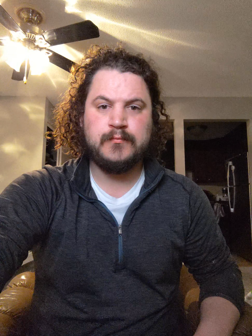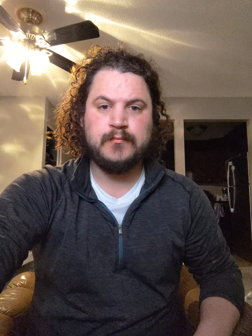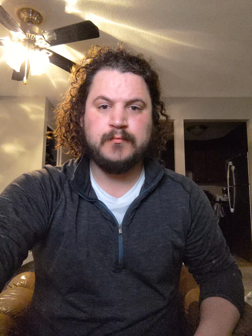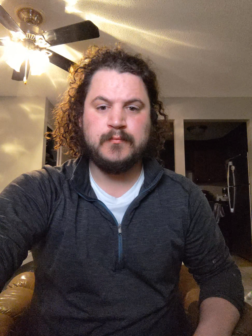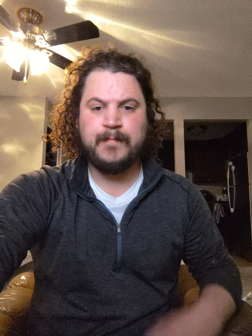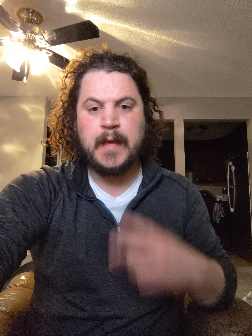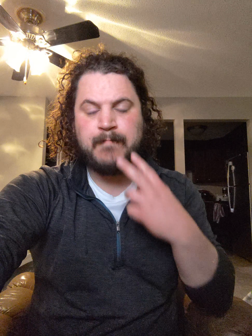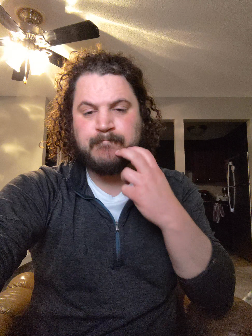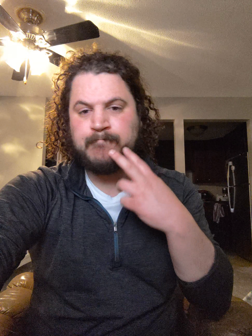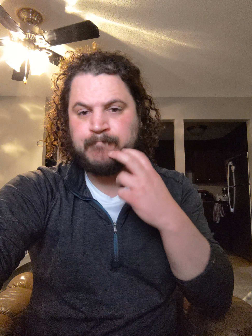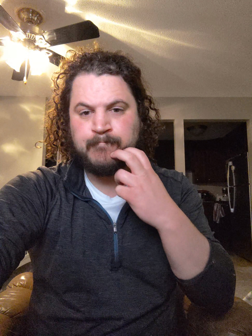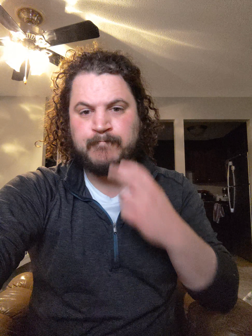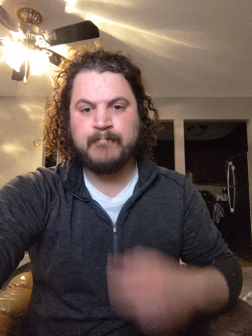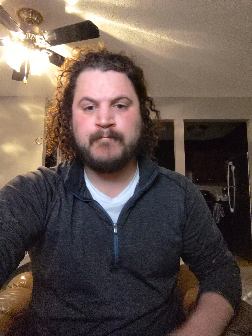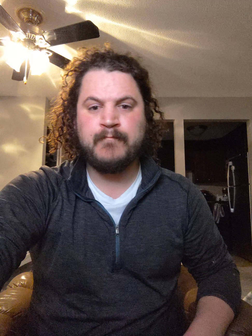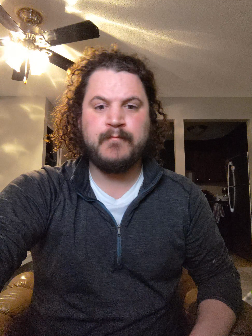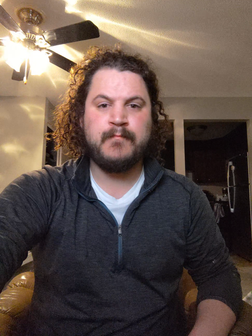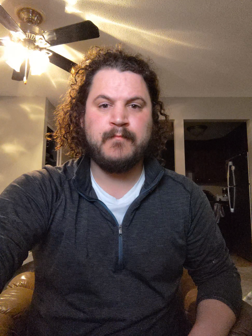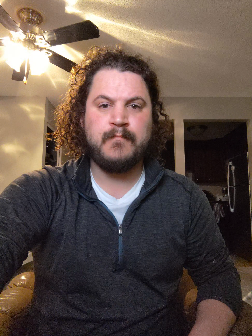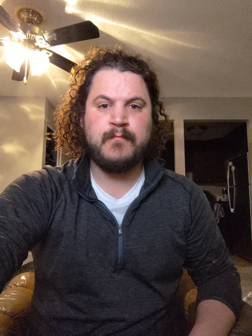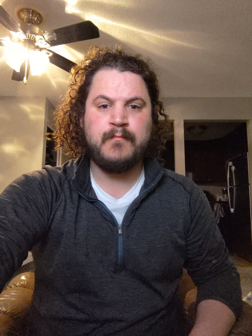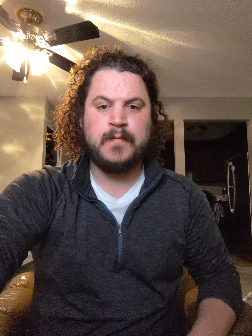gum